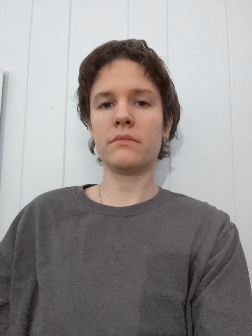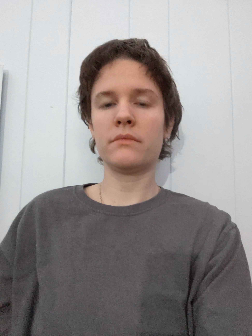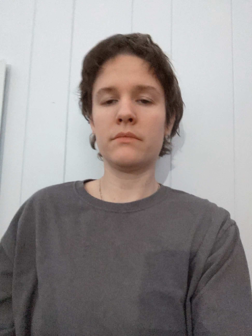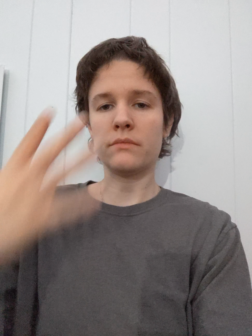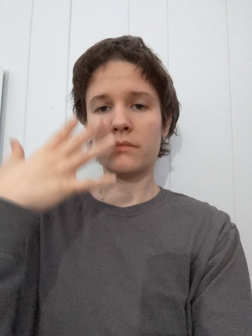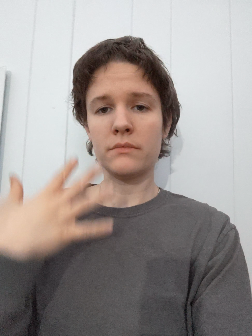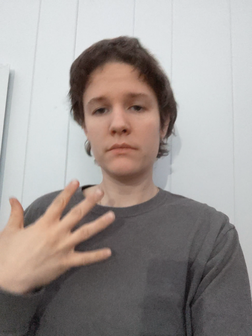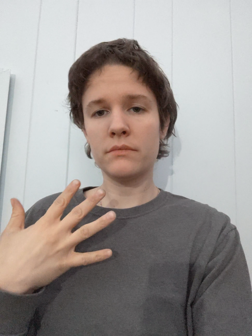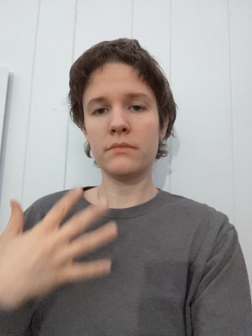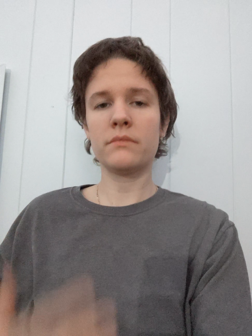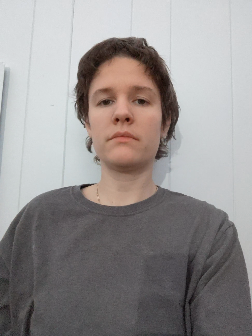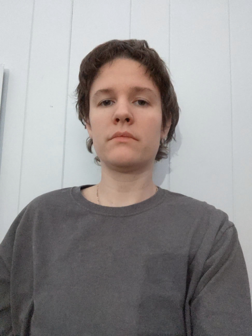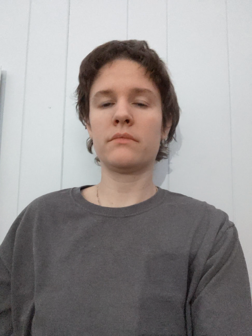sad